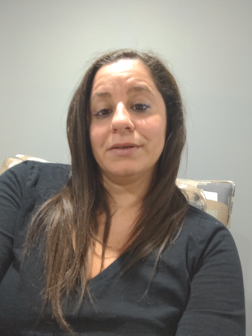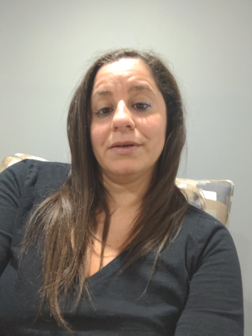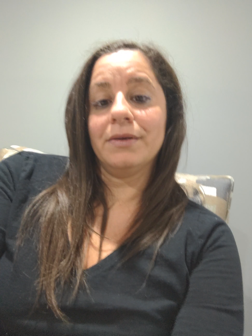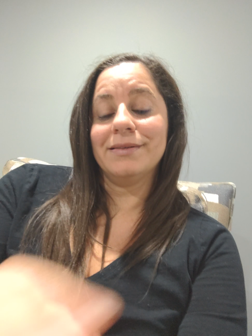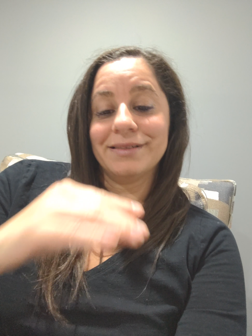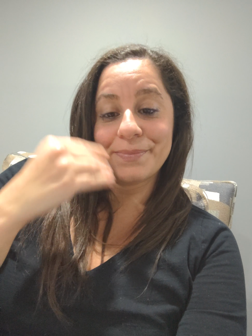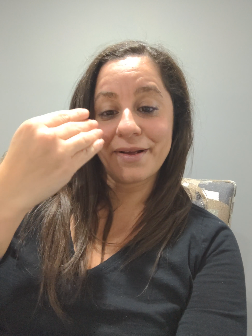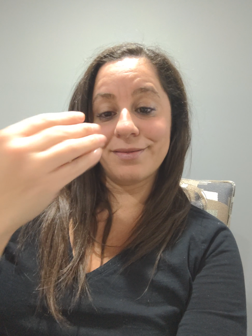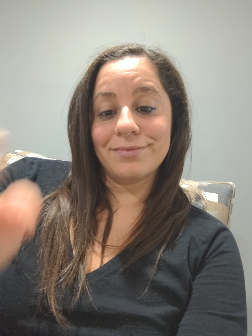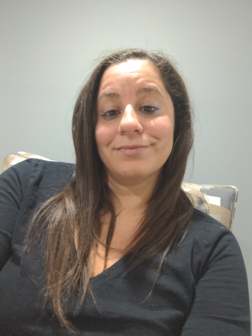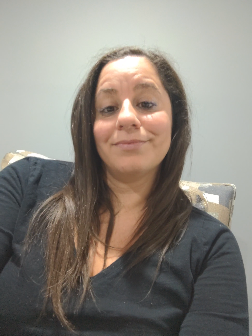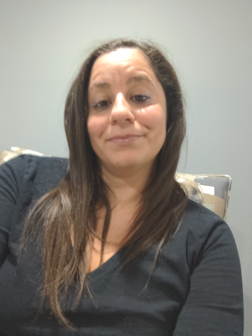smile